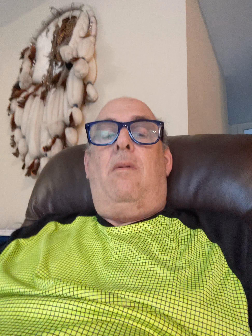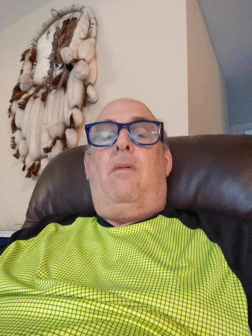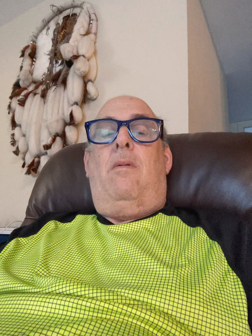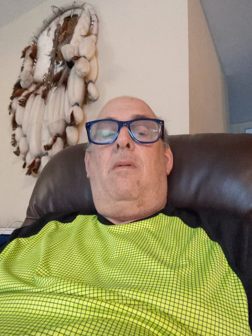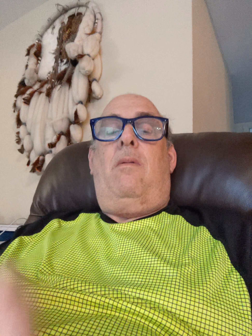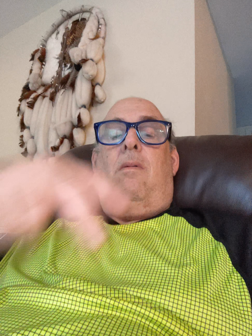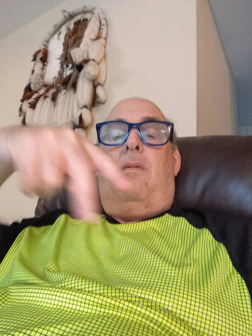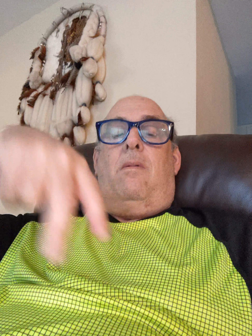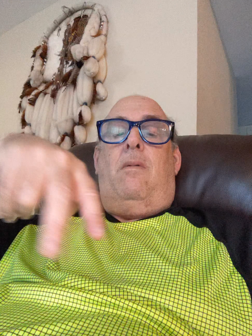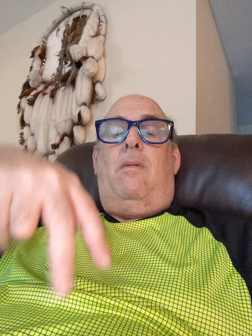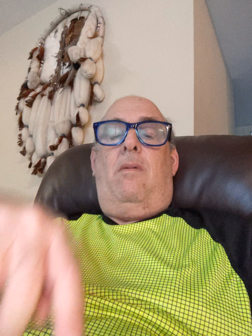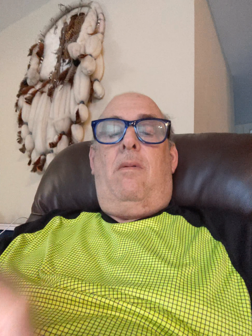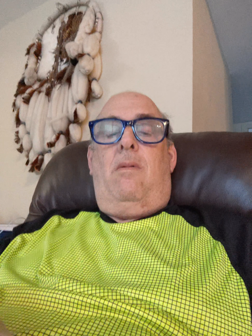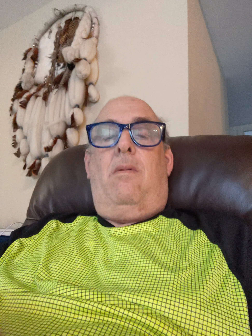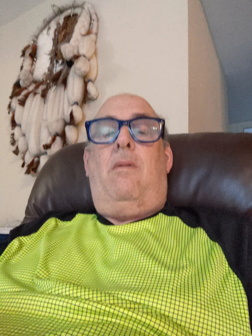dance